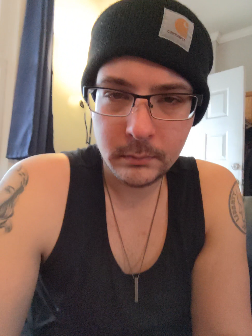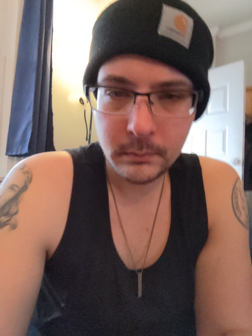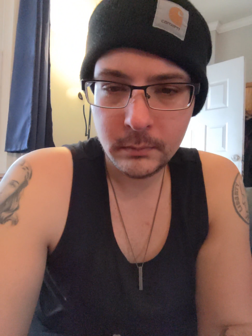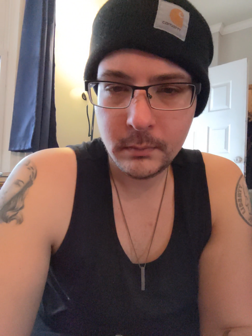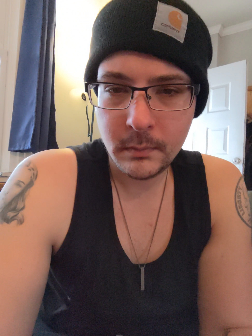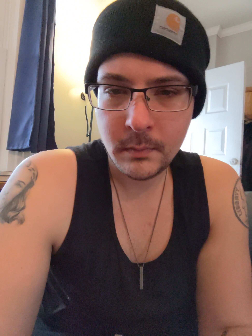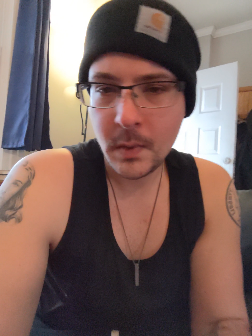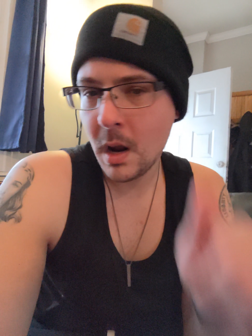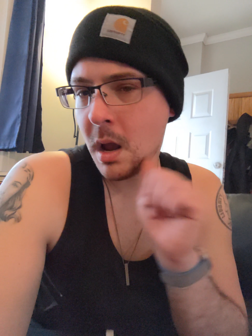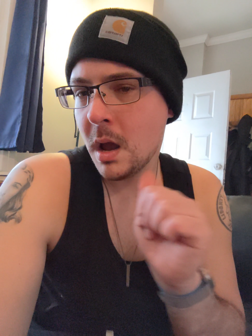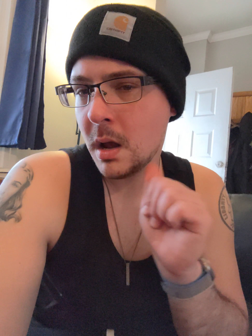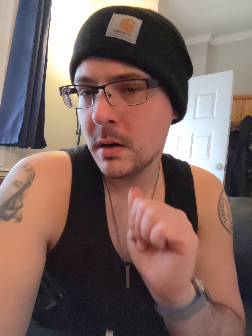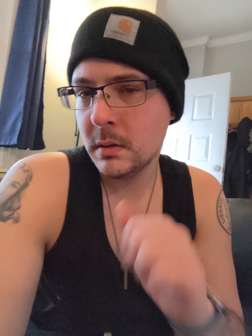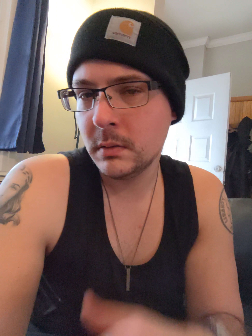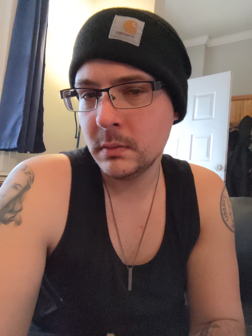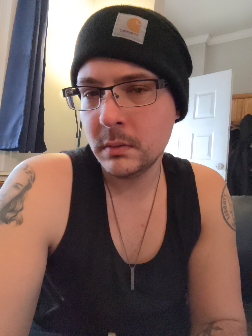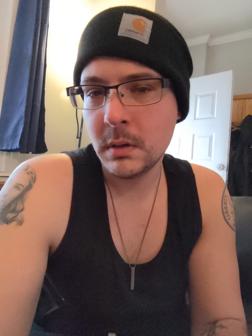aunt